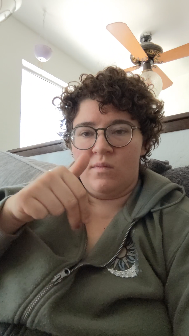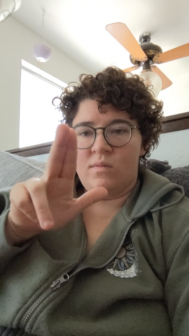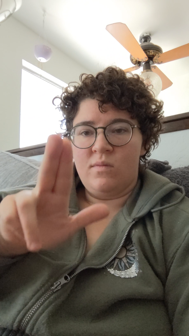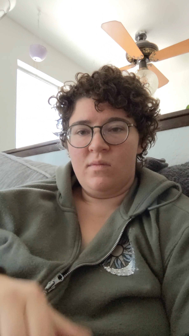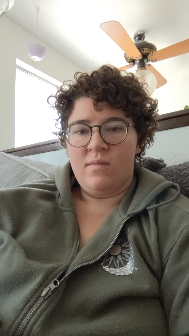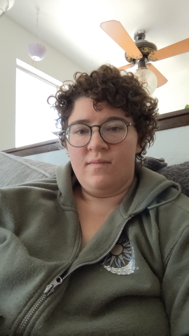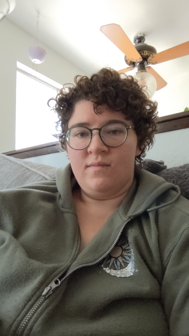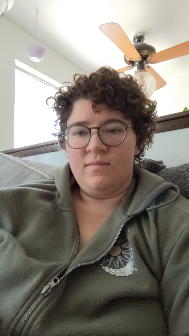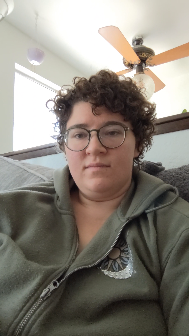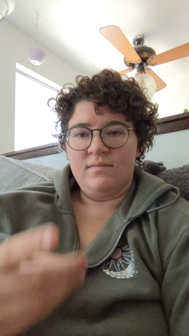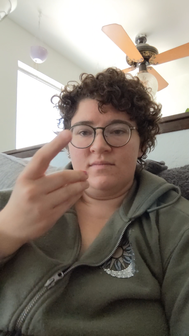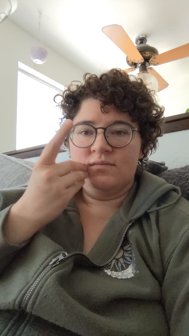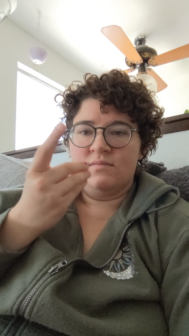dinner